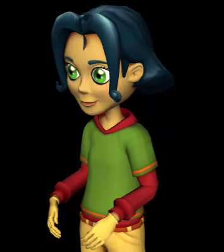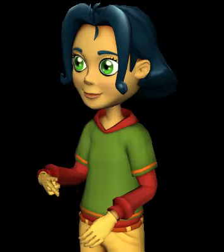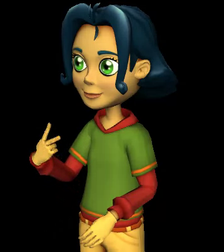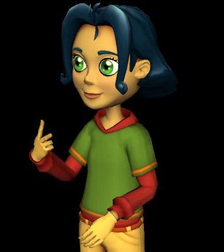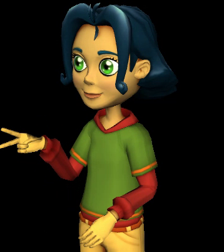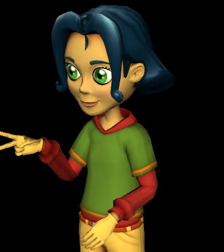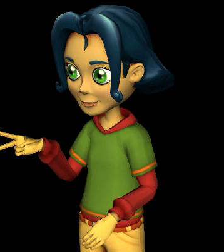ينتمي إلى